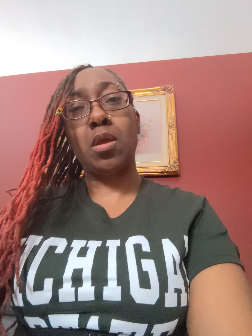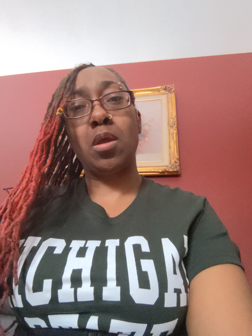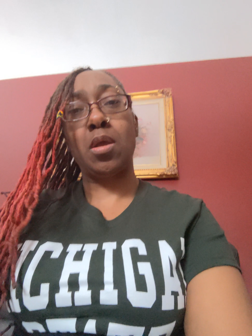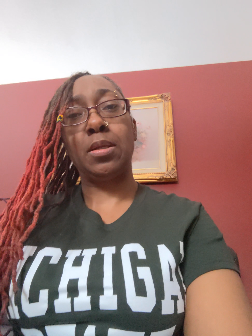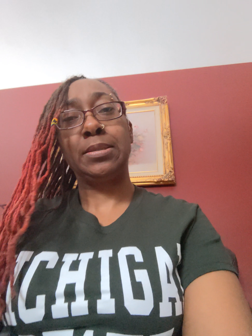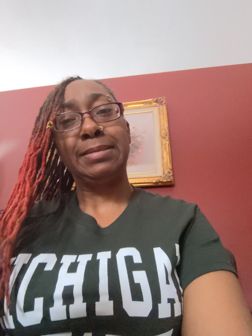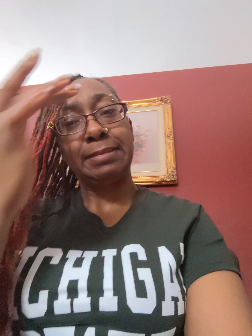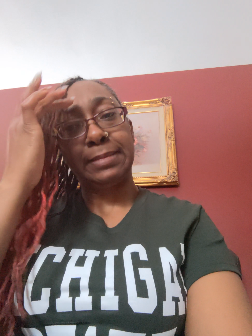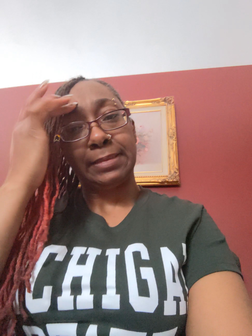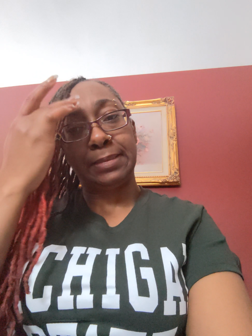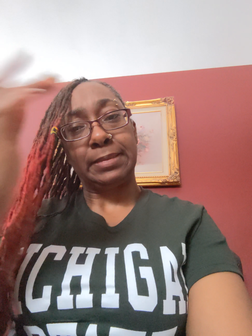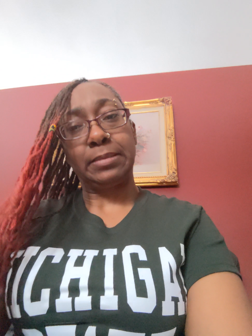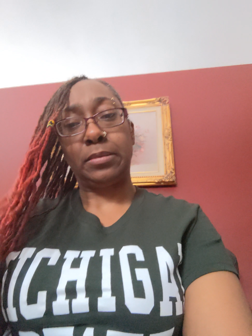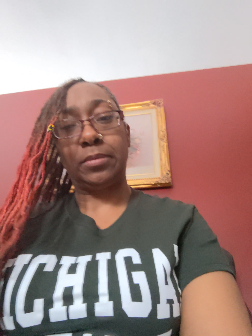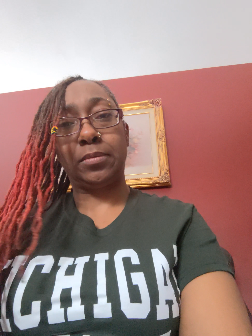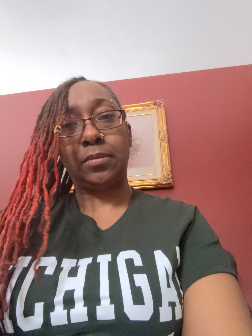sick